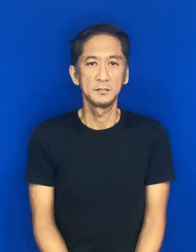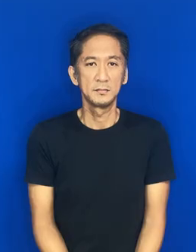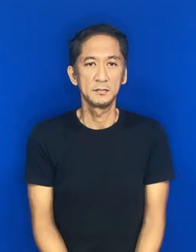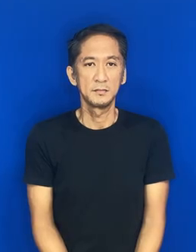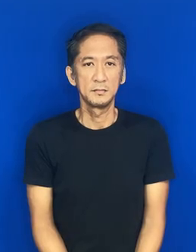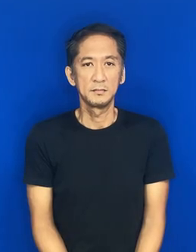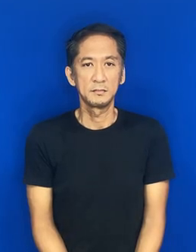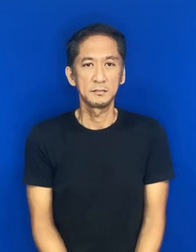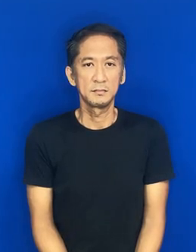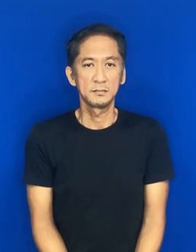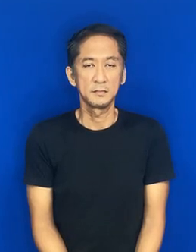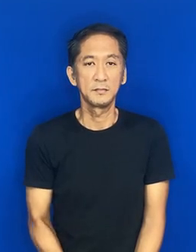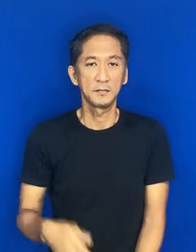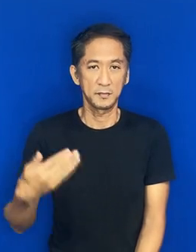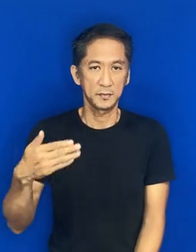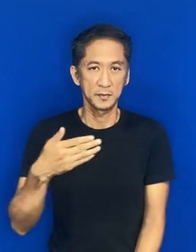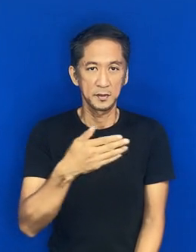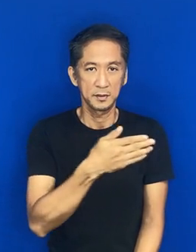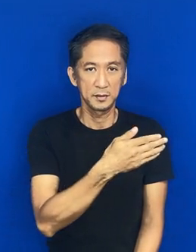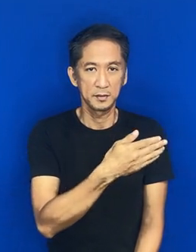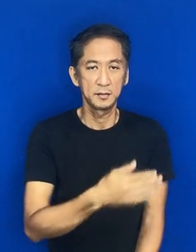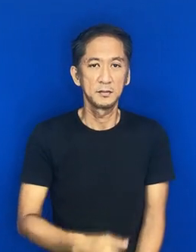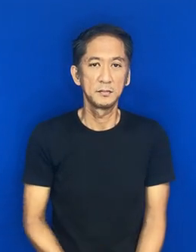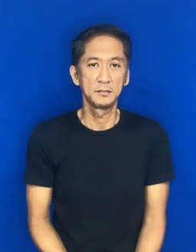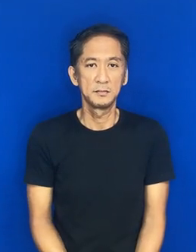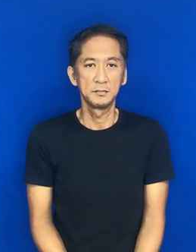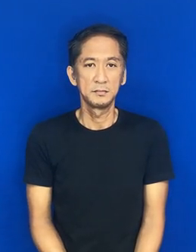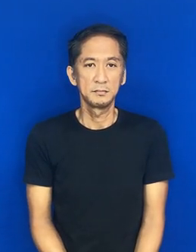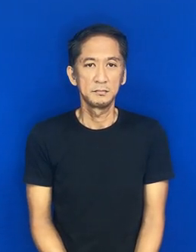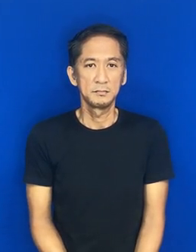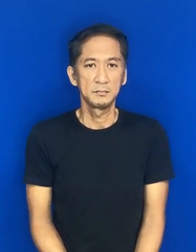fish